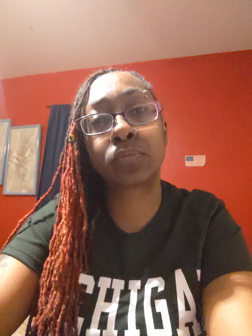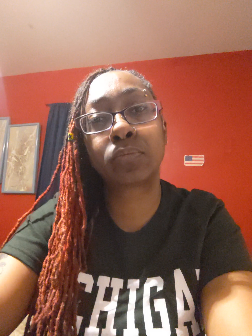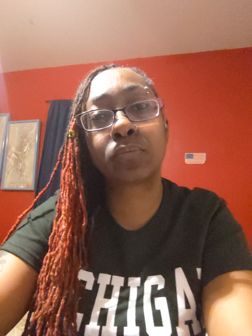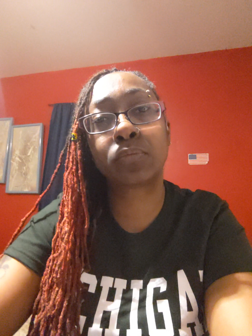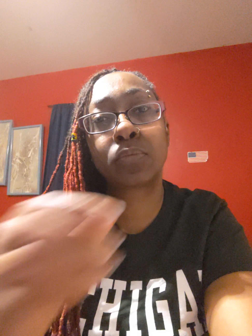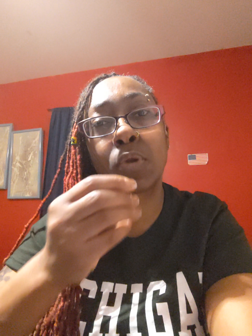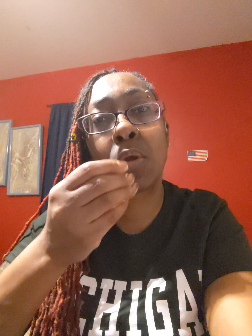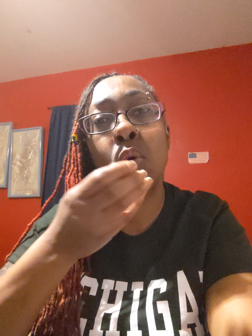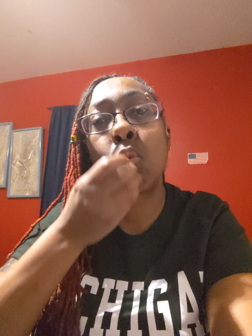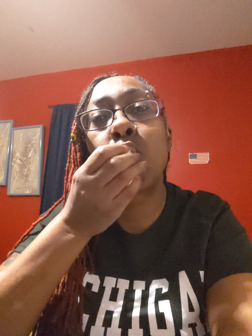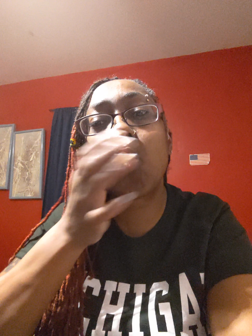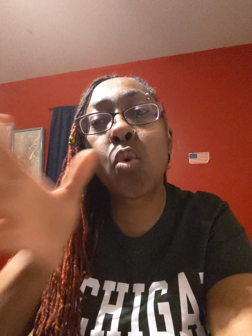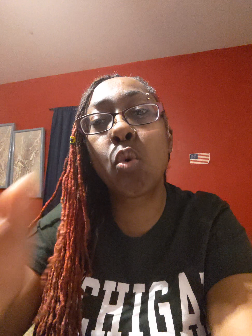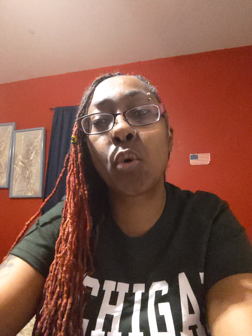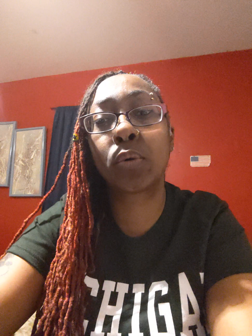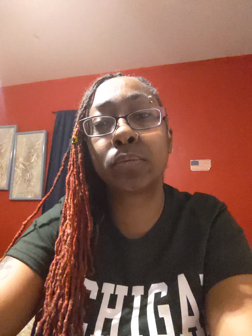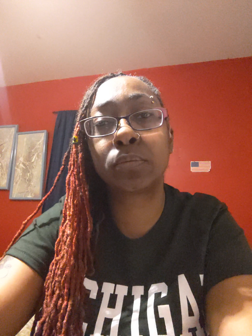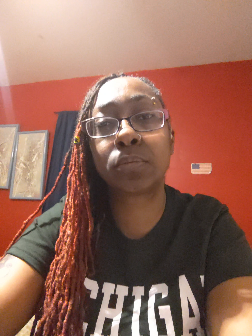blow